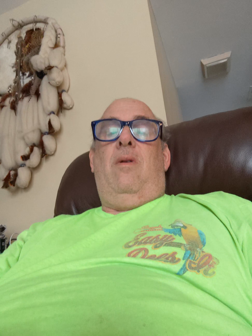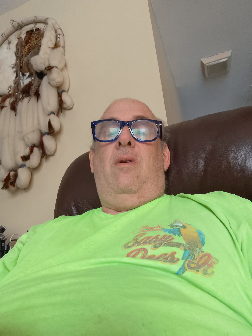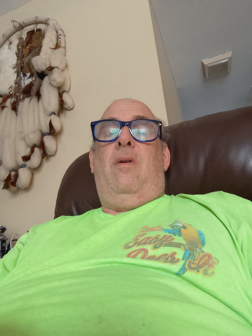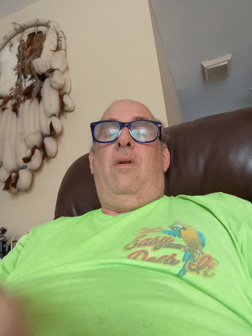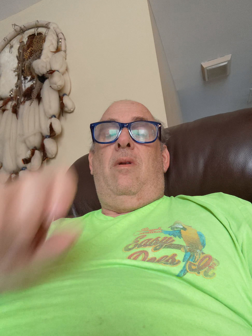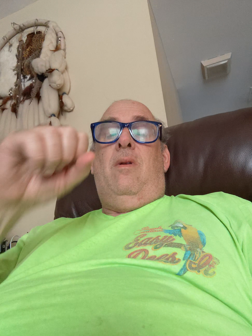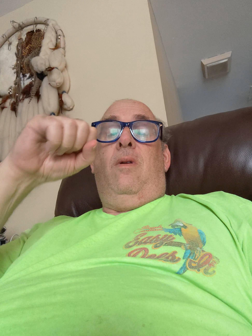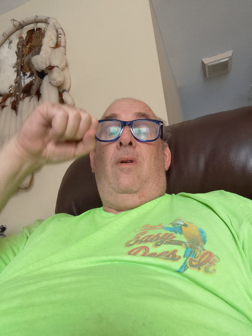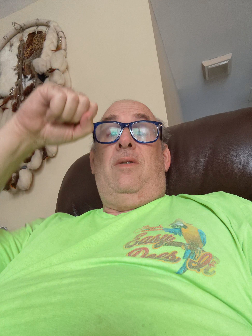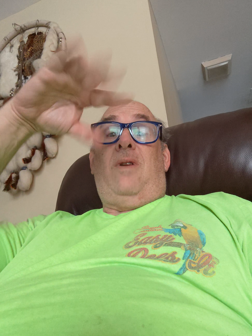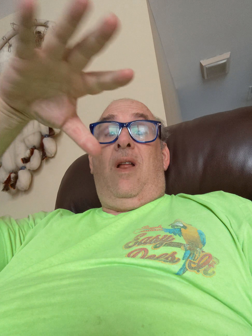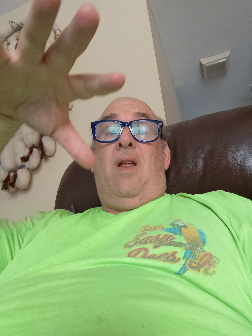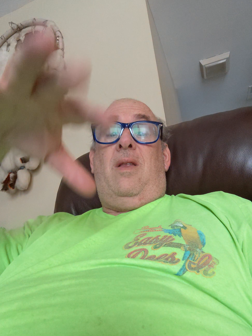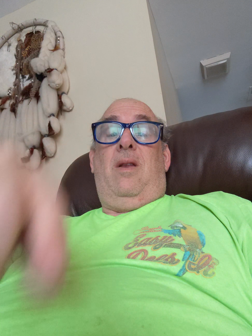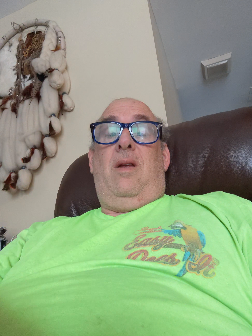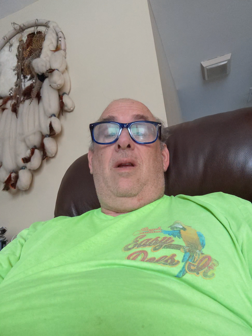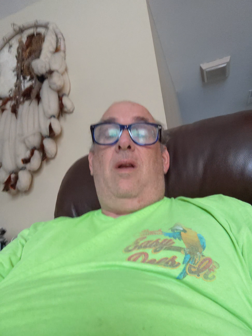sun